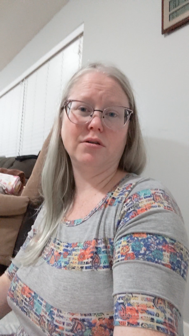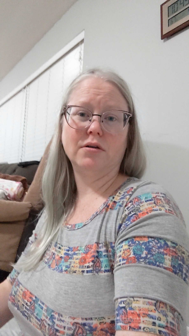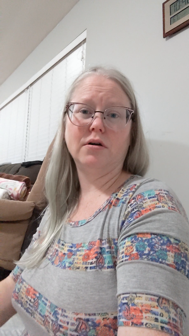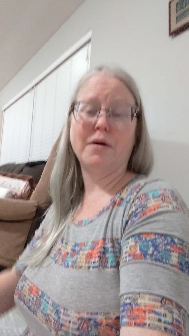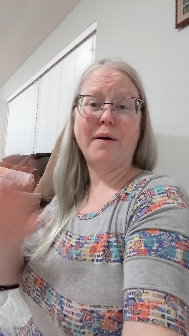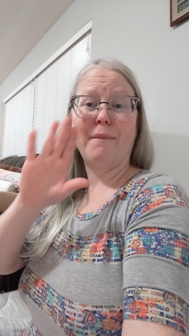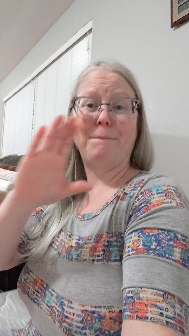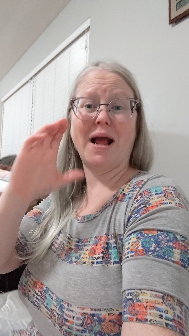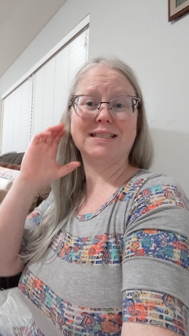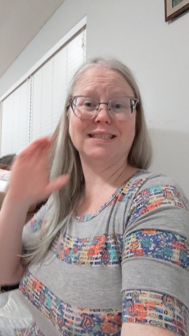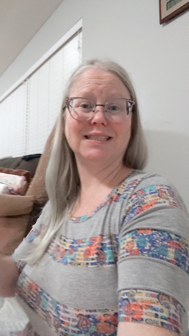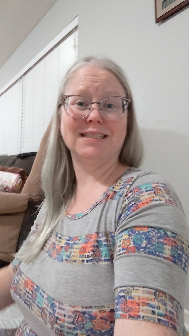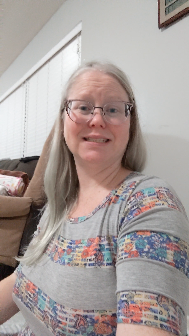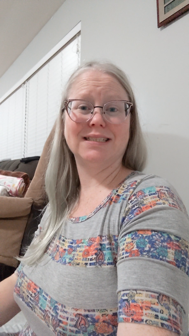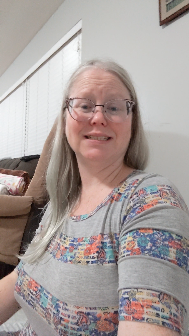bus